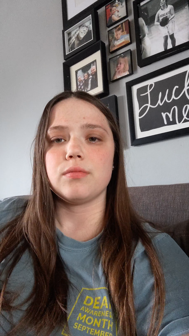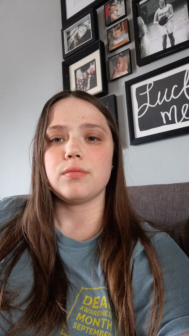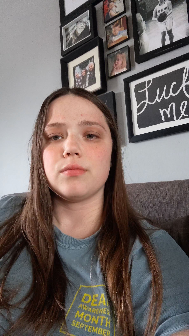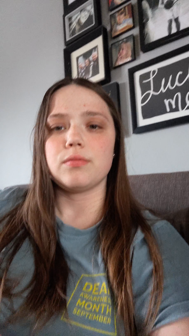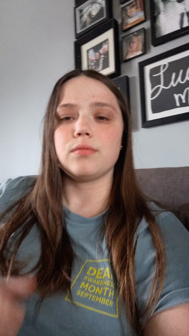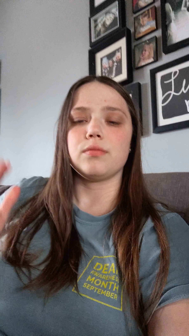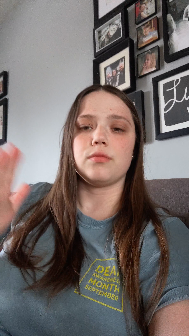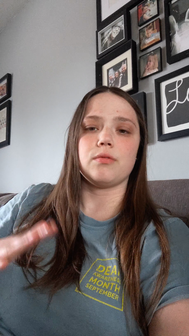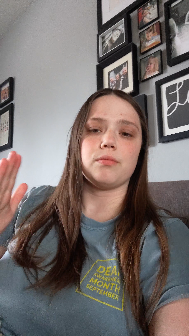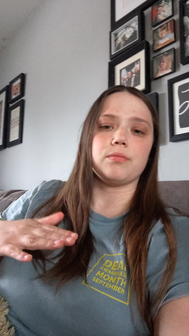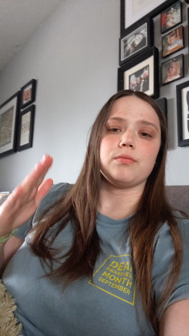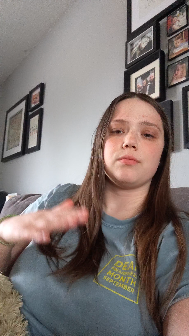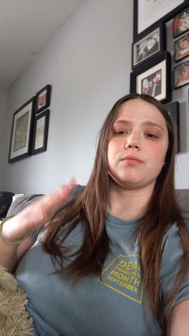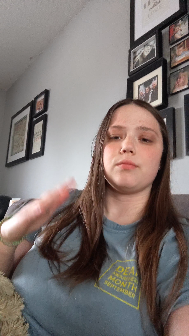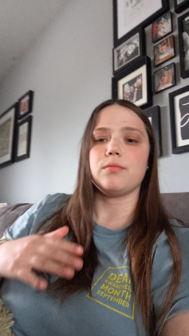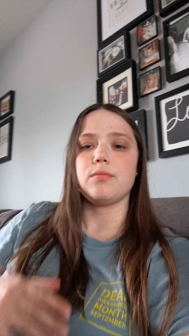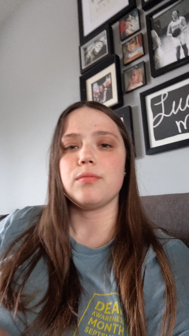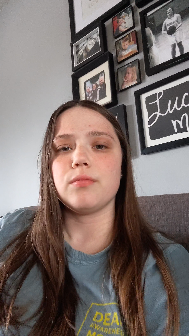clap